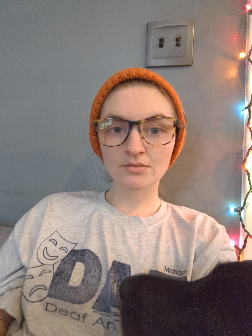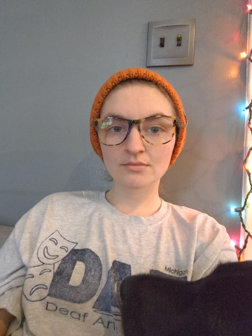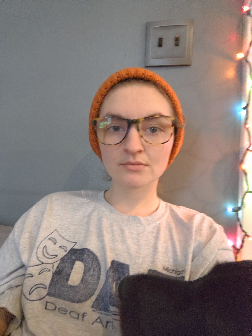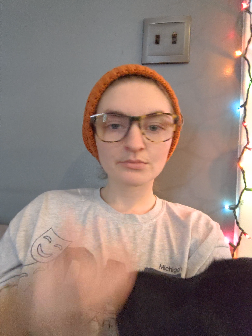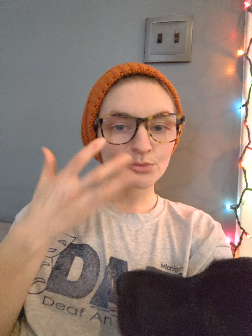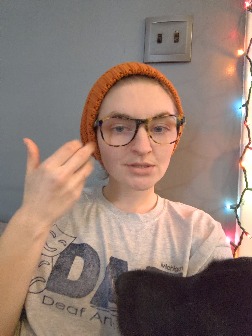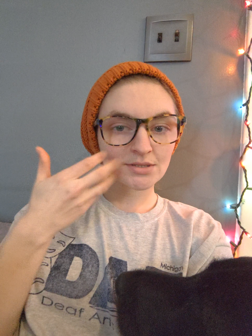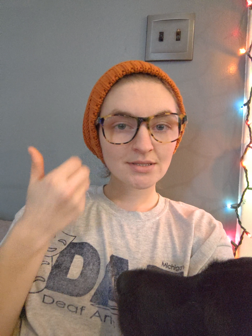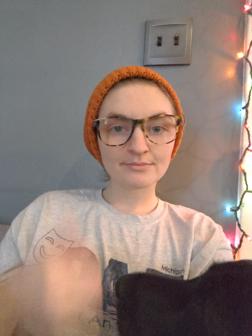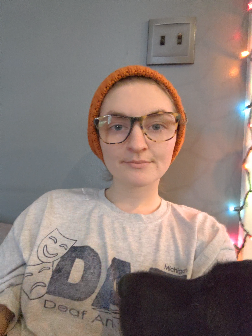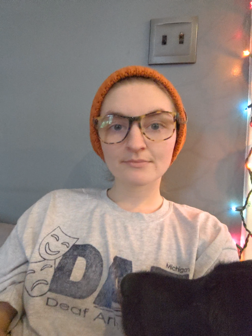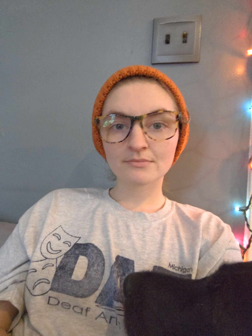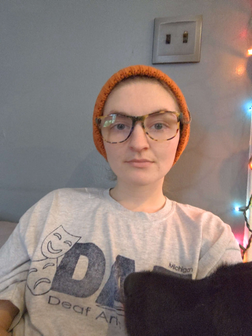tiger